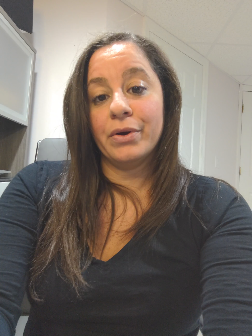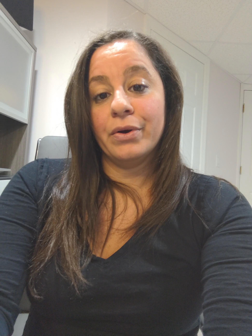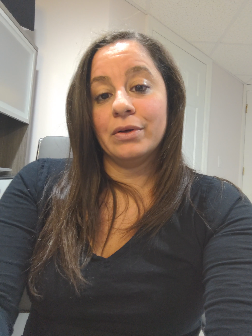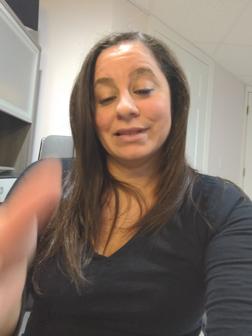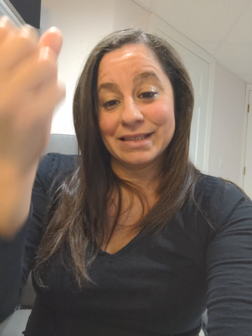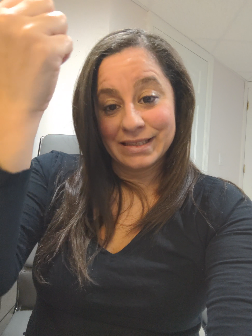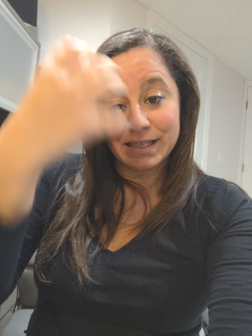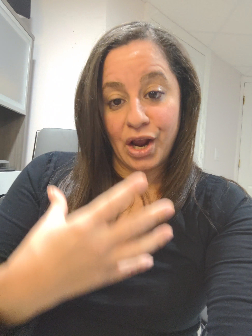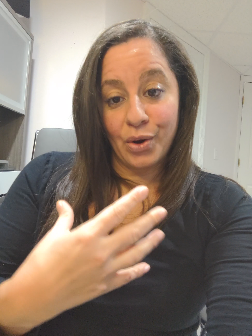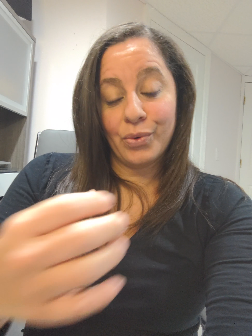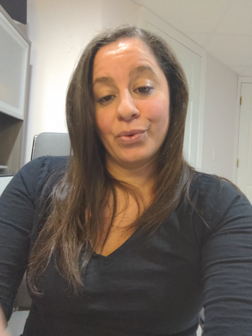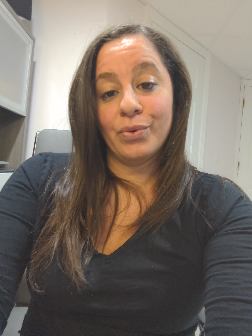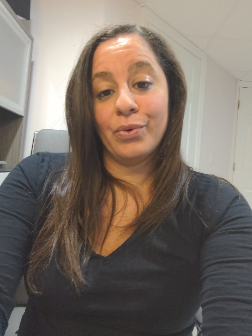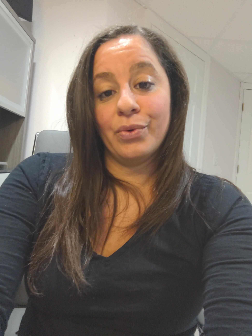shower